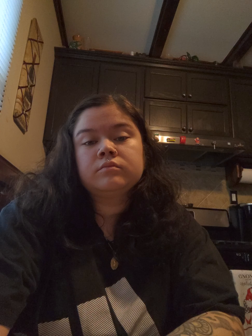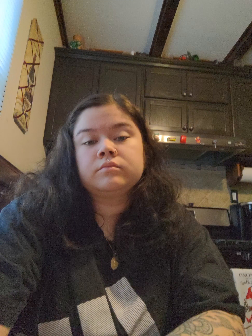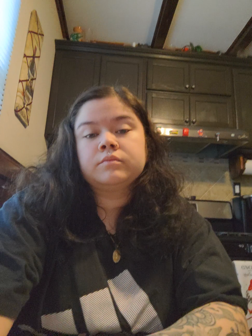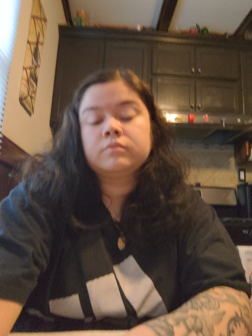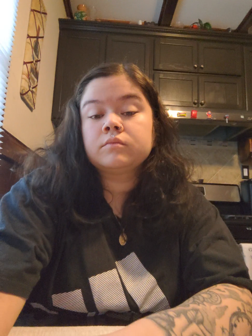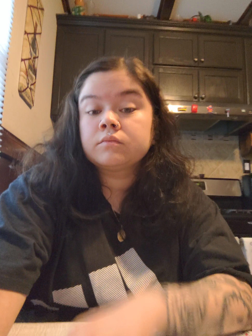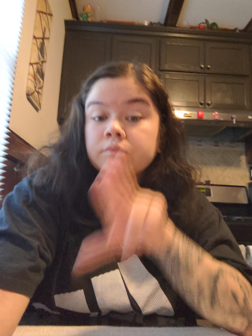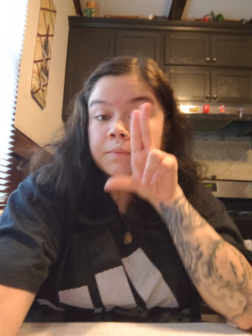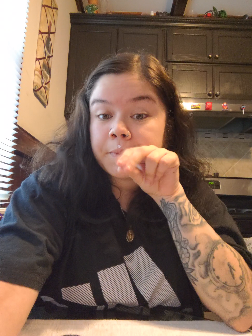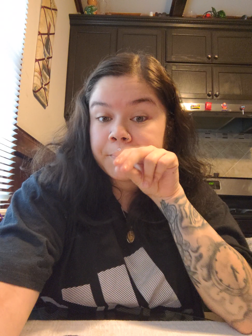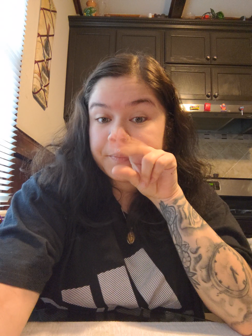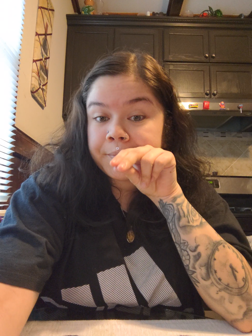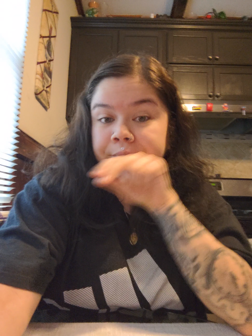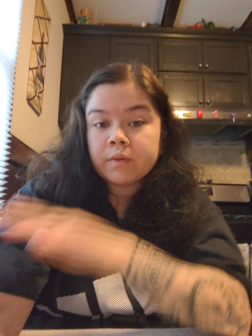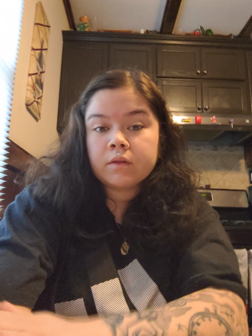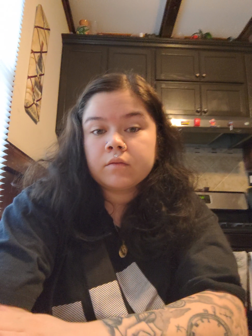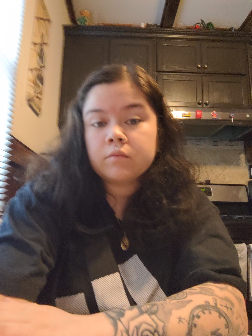duck